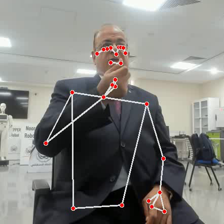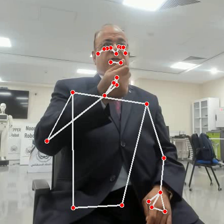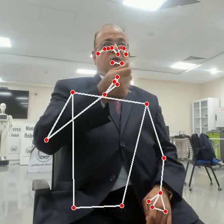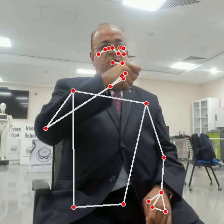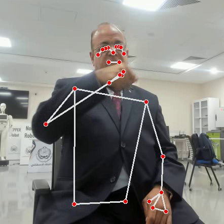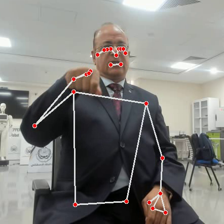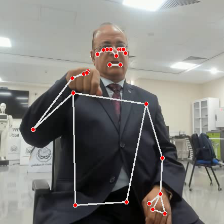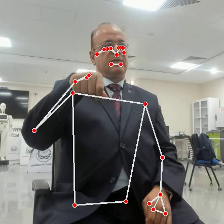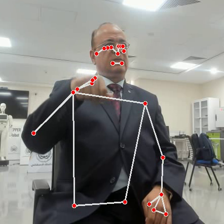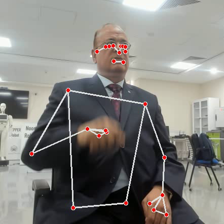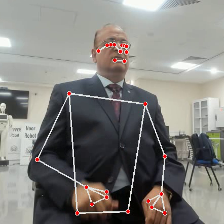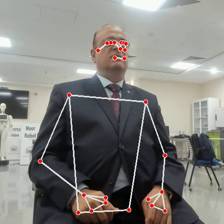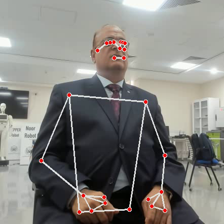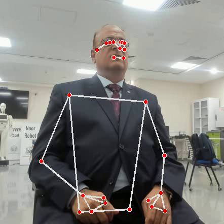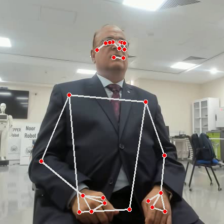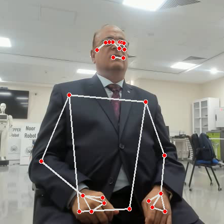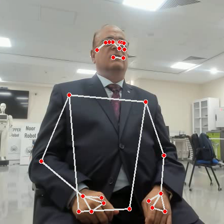flos